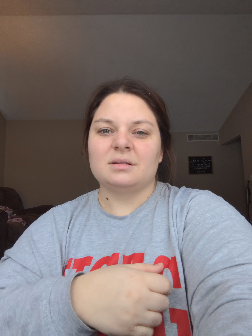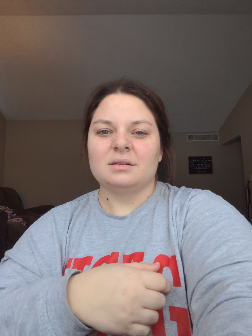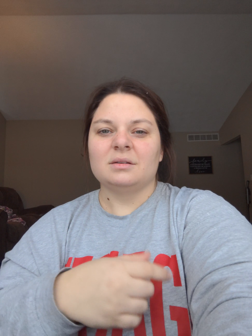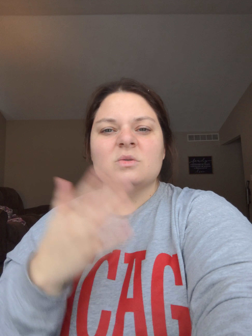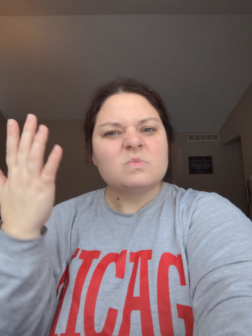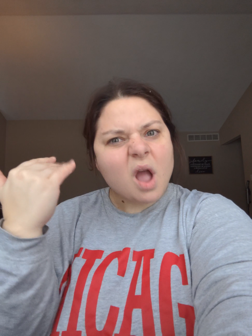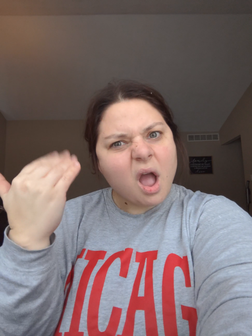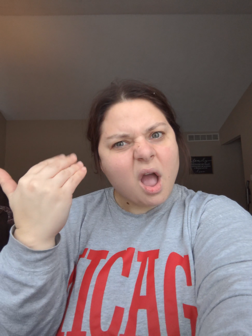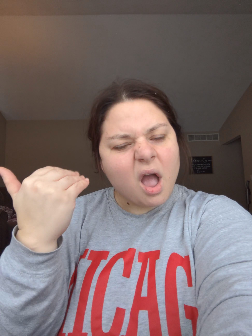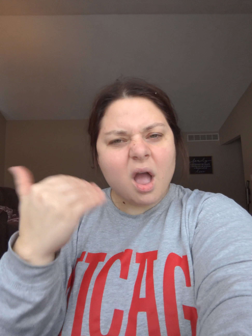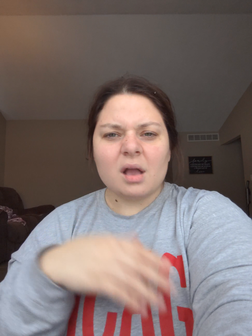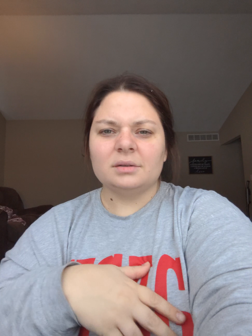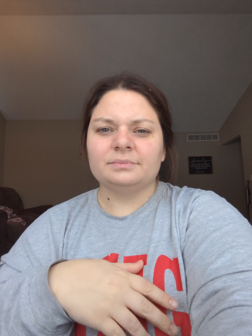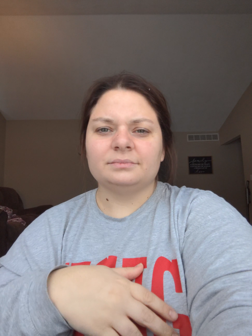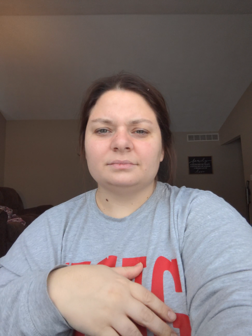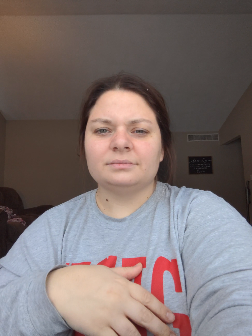why